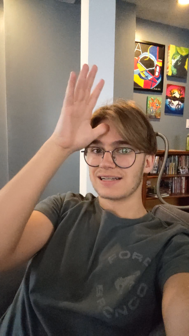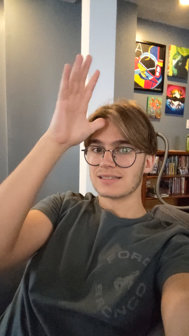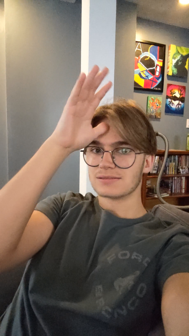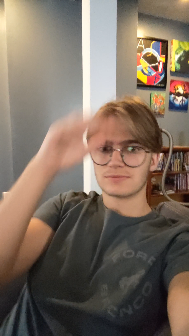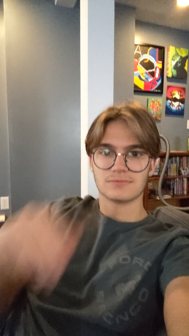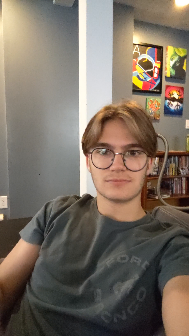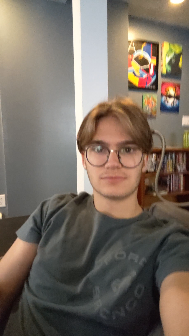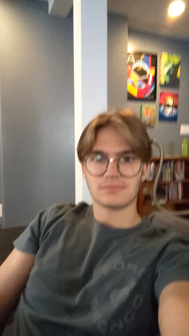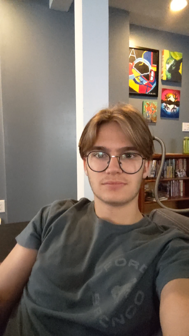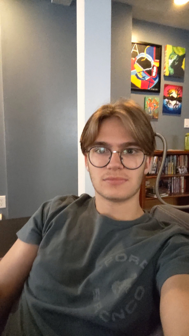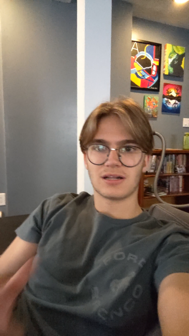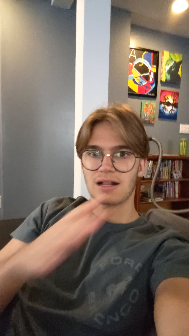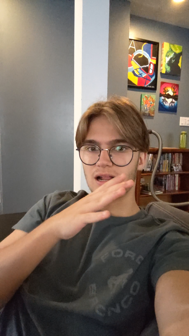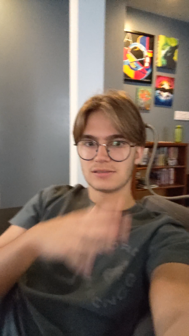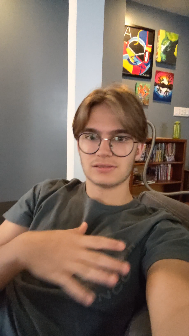lady